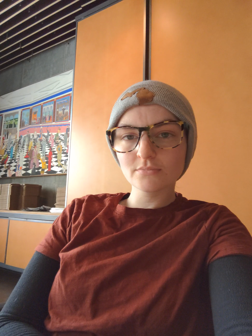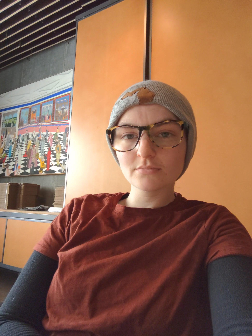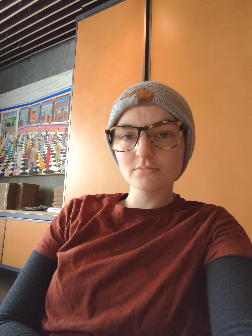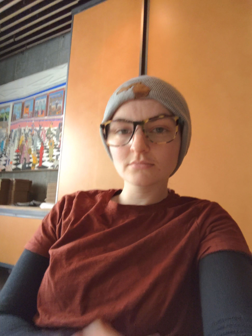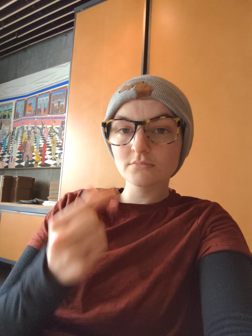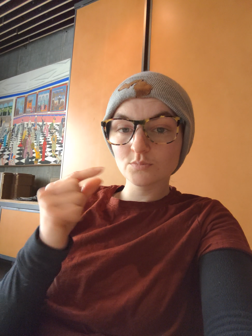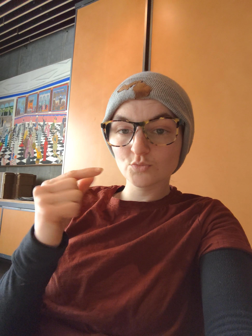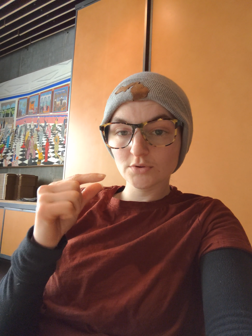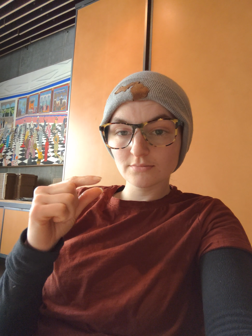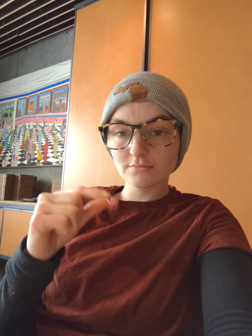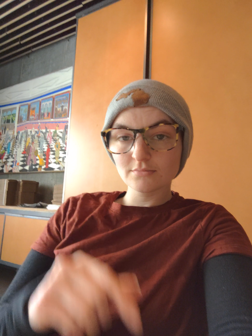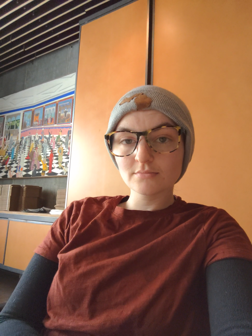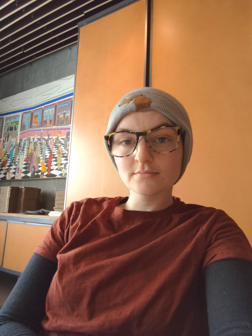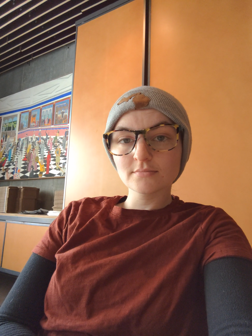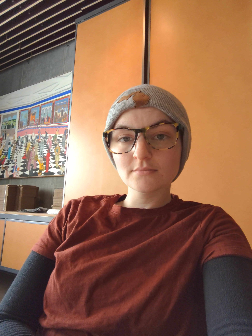green